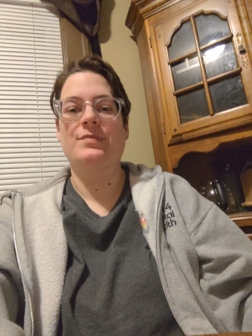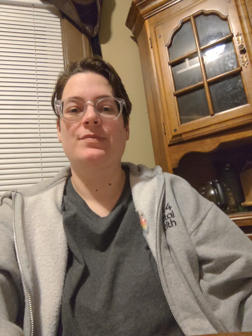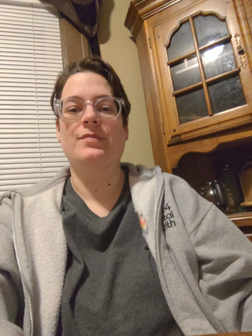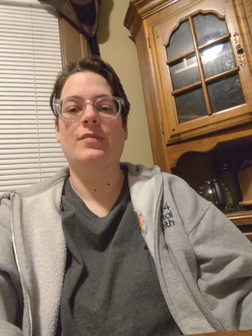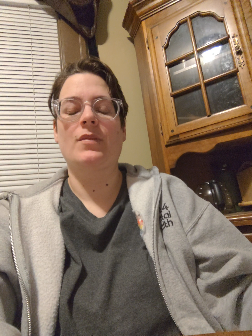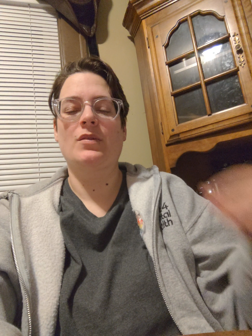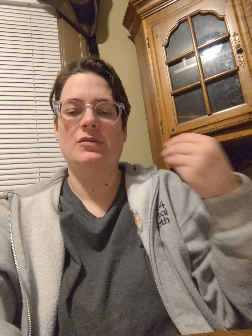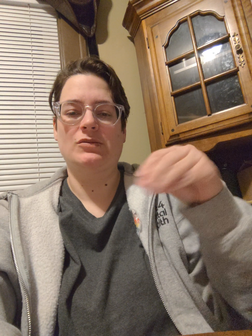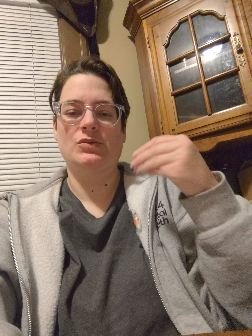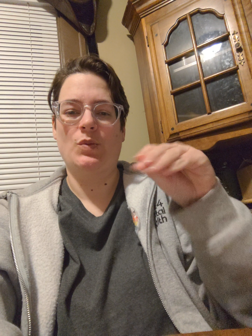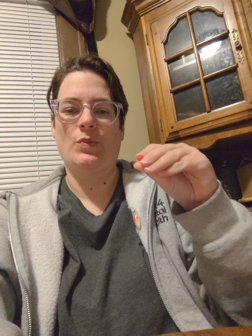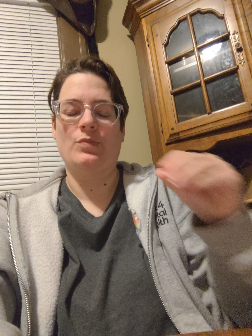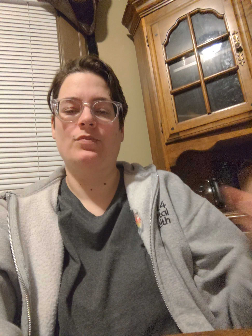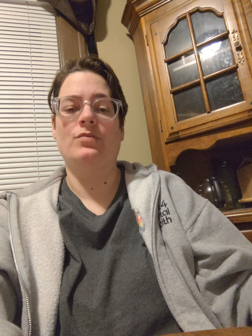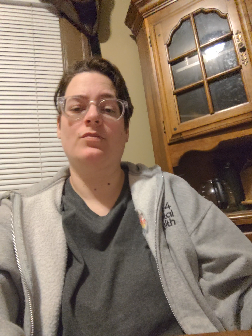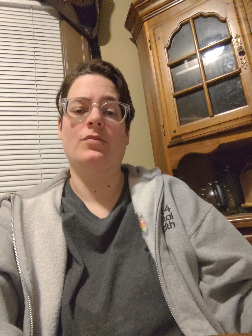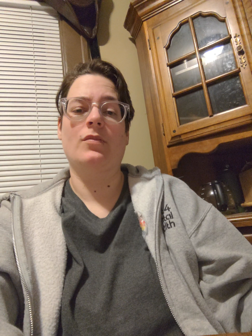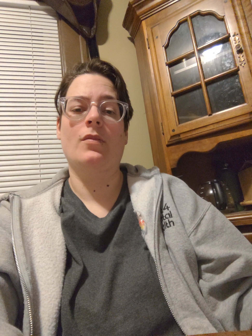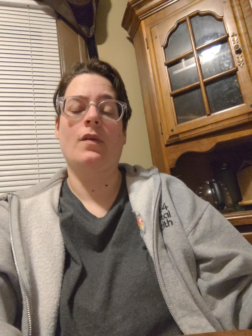store